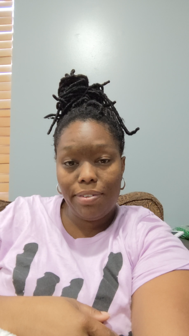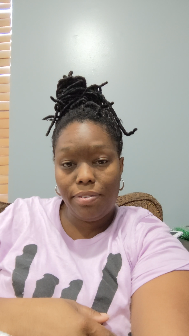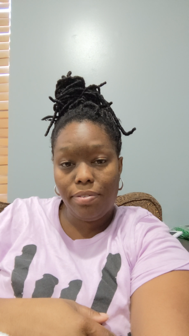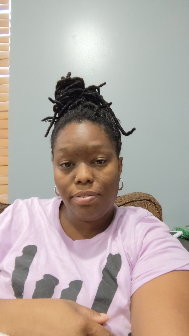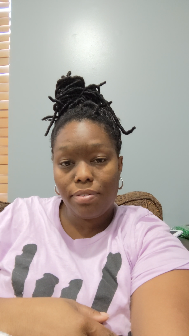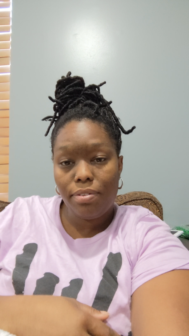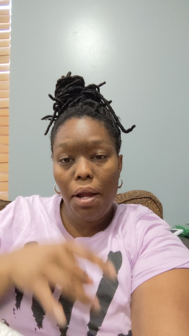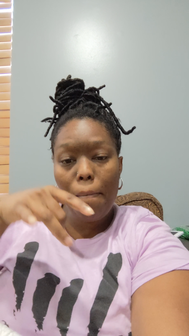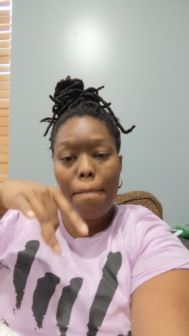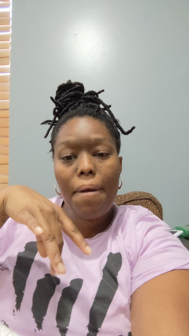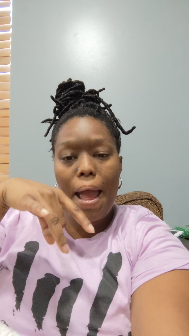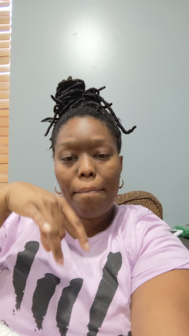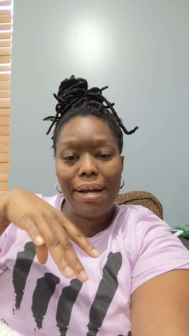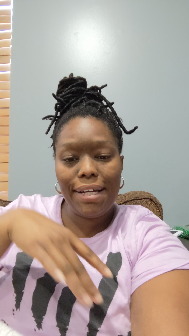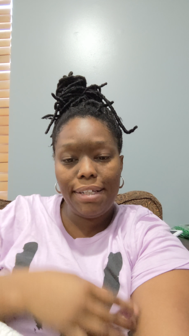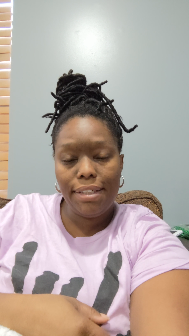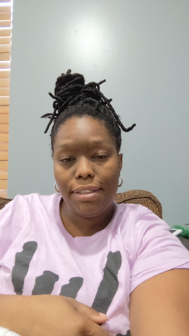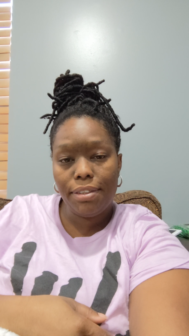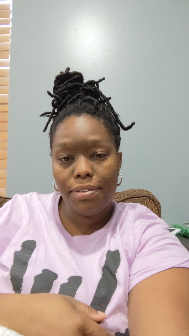pumpkin